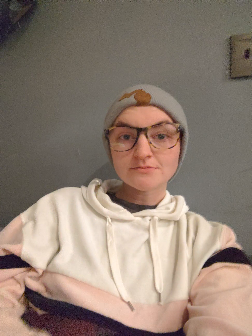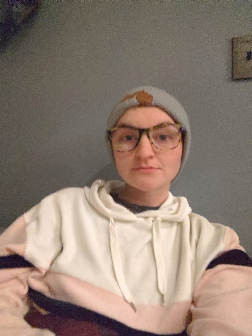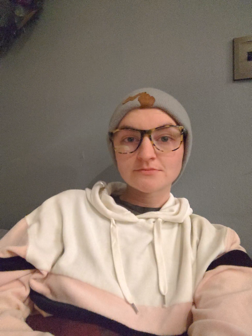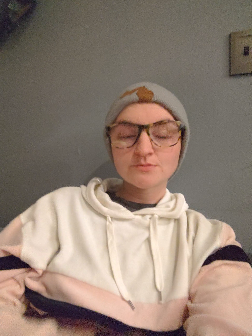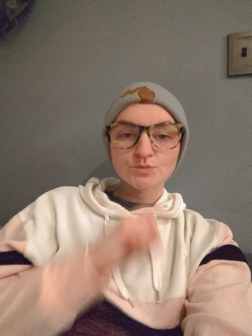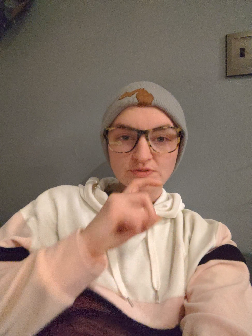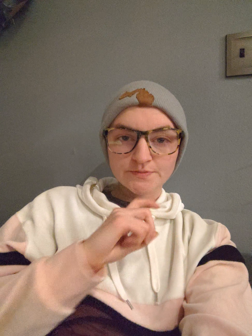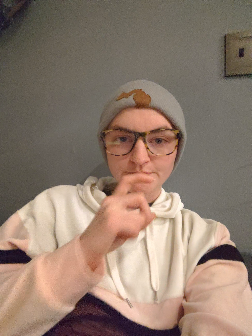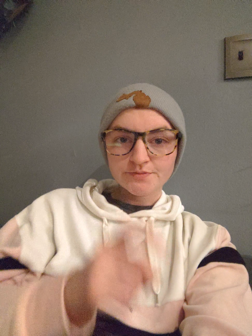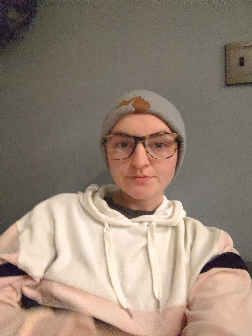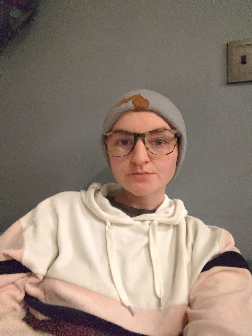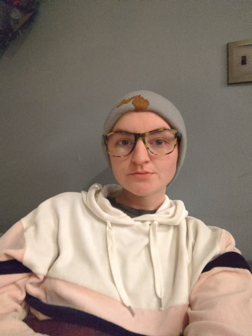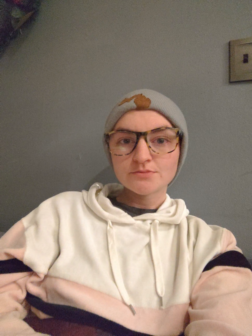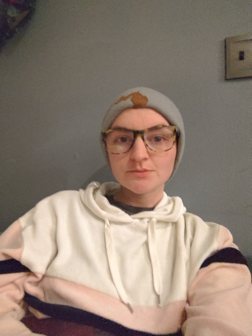garbage